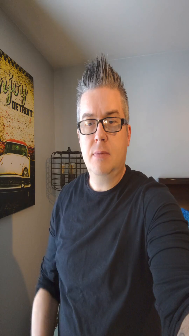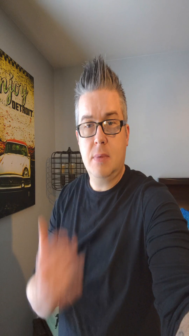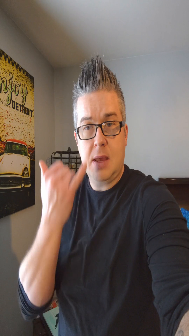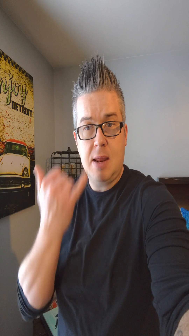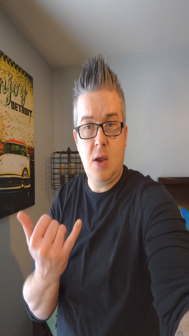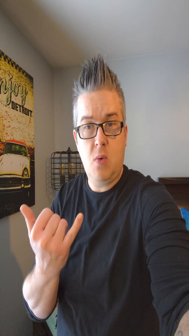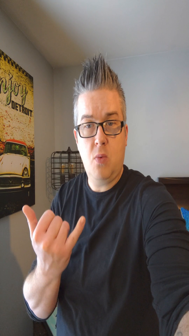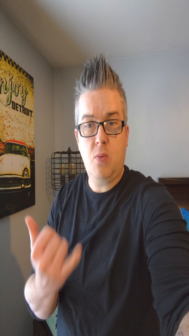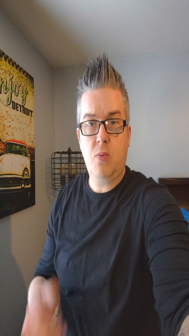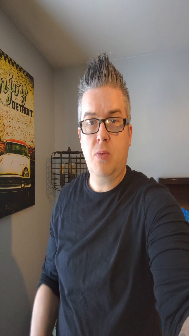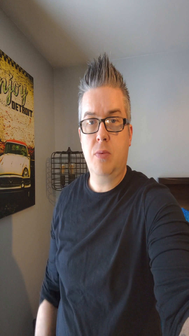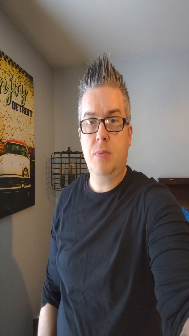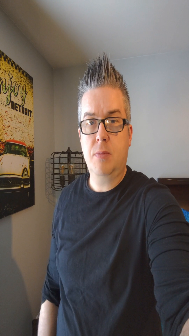now